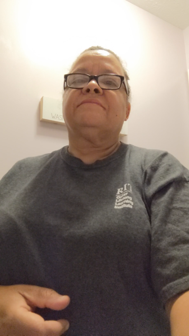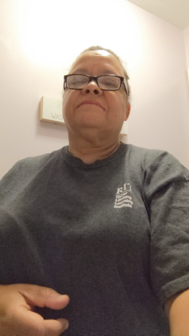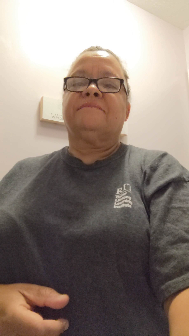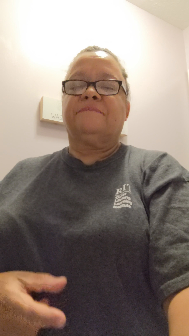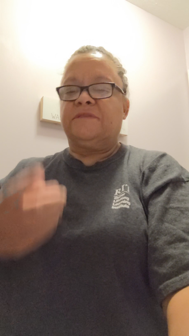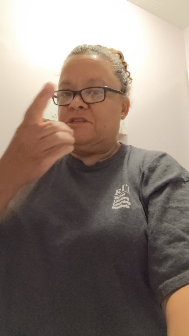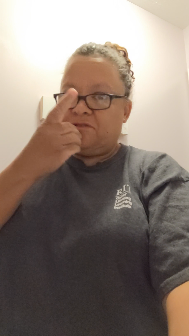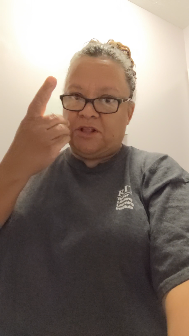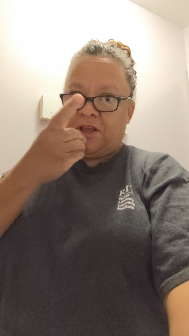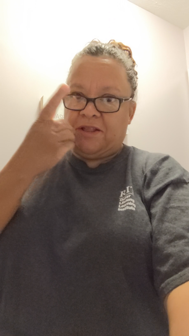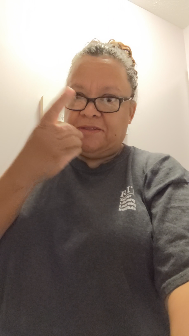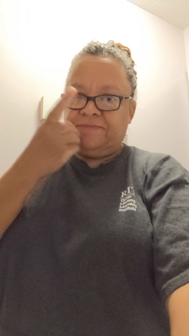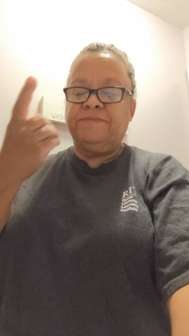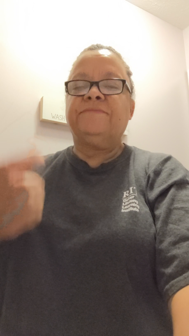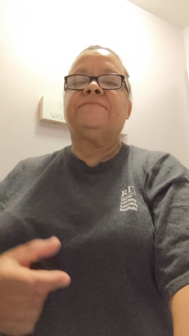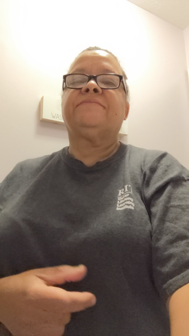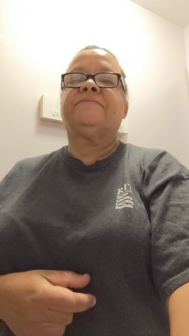dinner